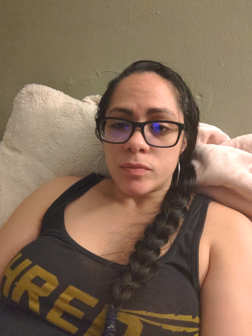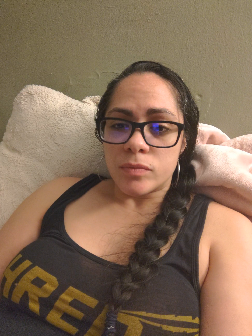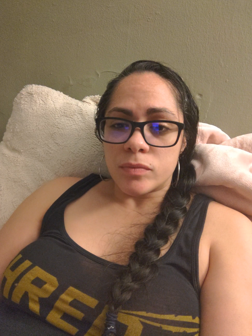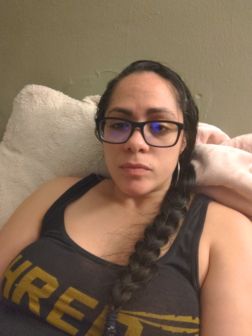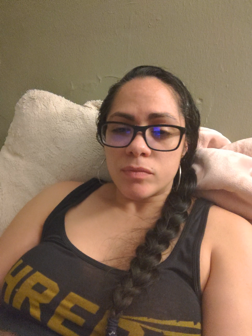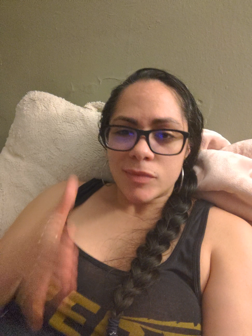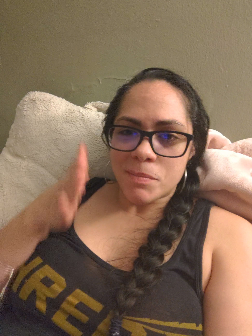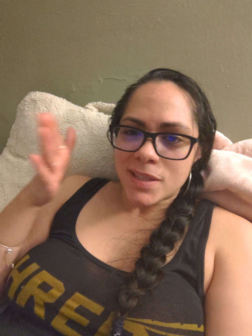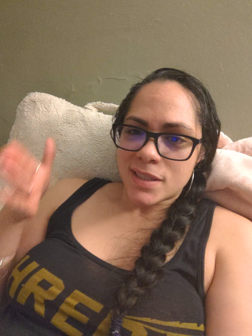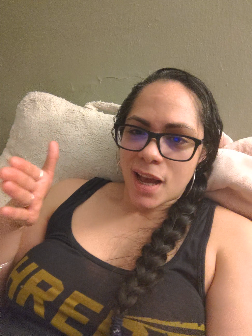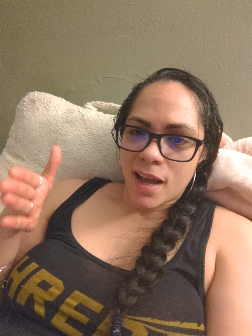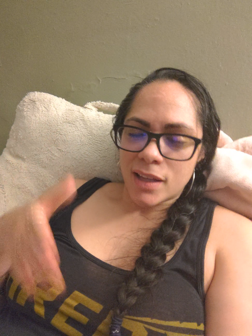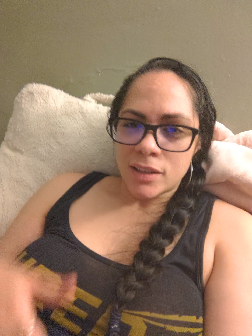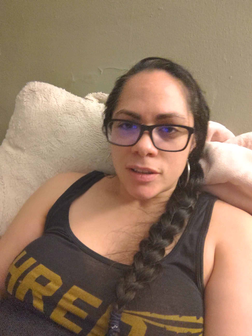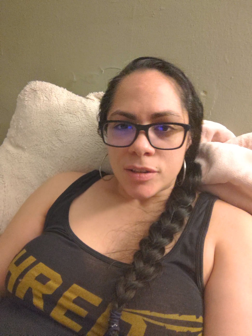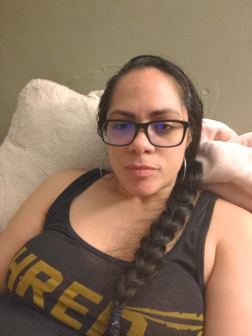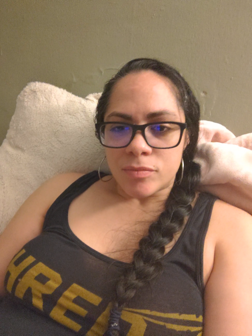beside